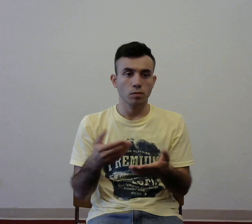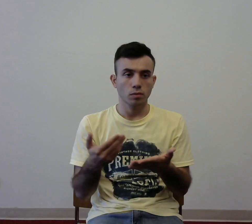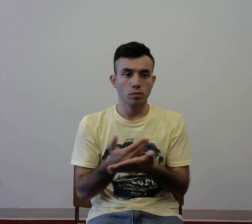yeni